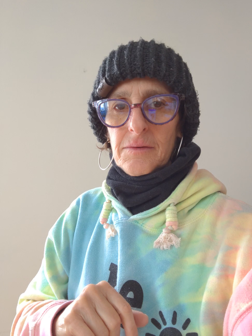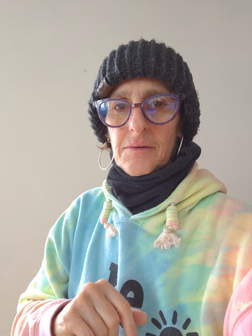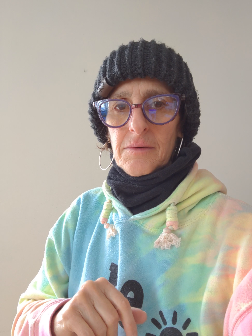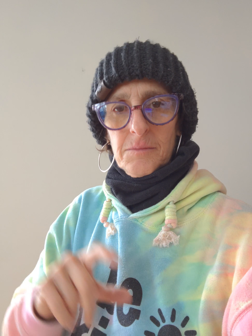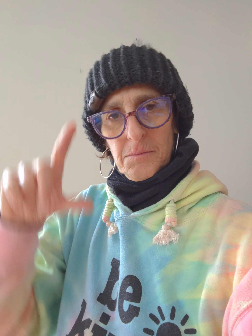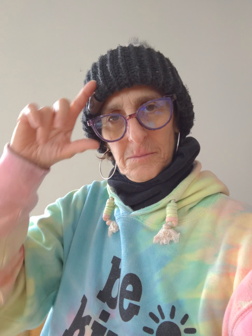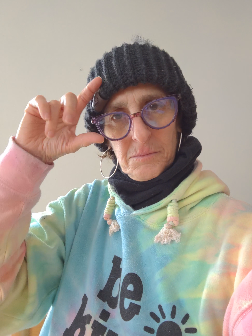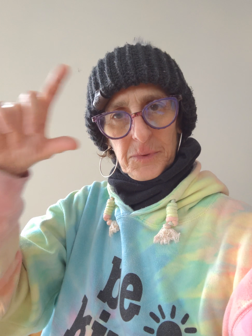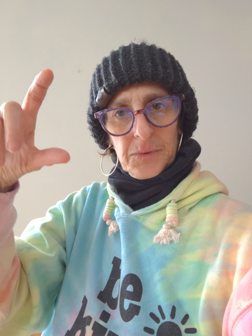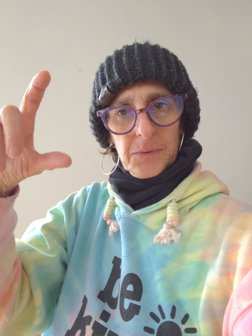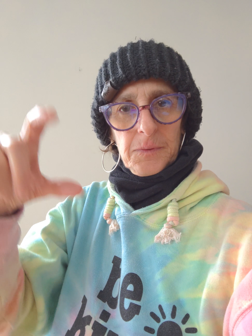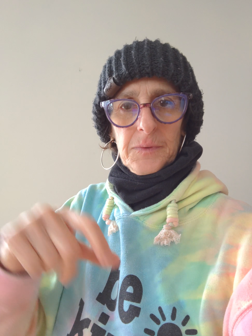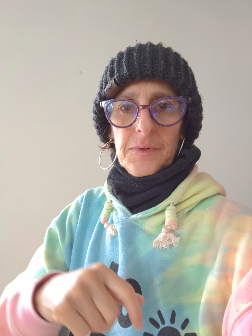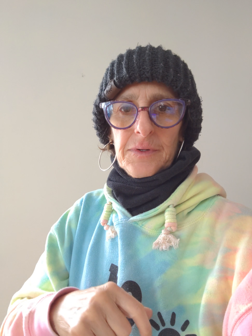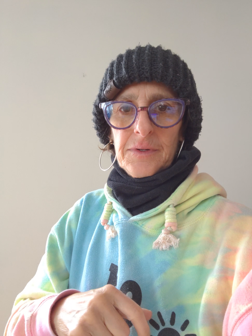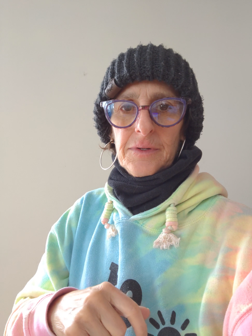moon